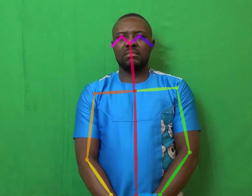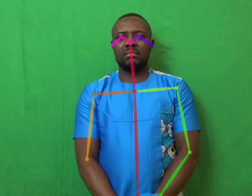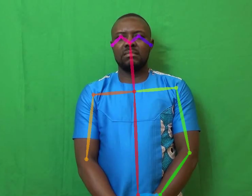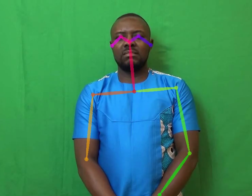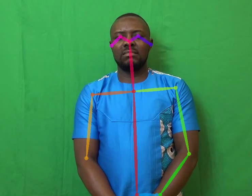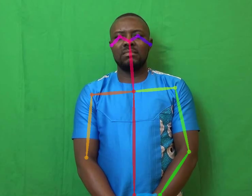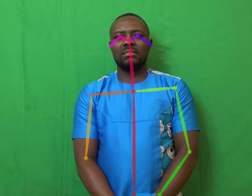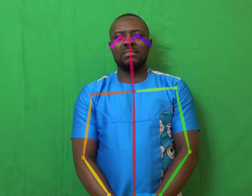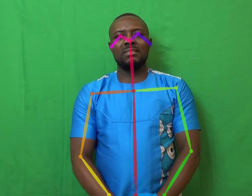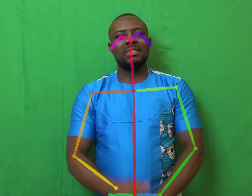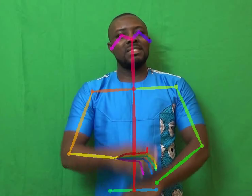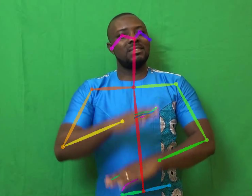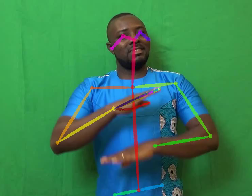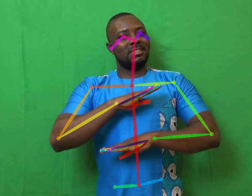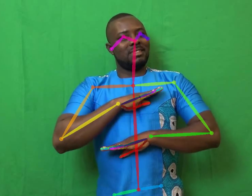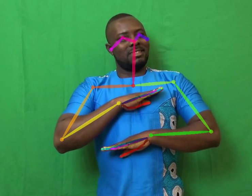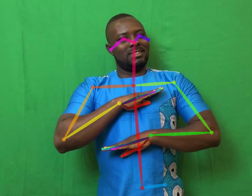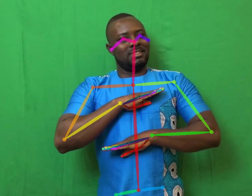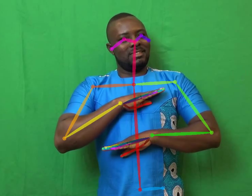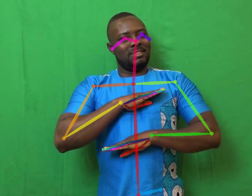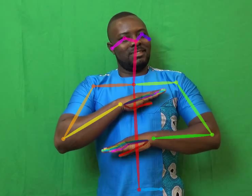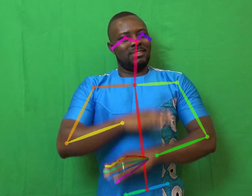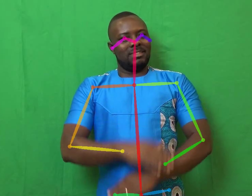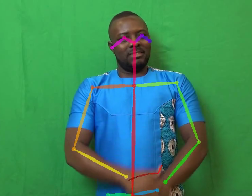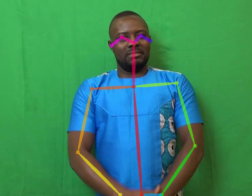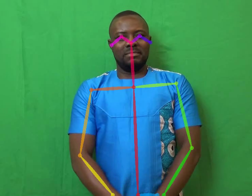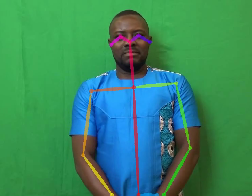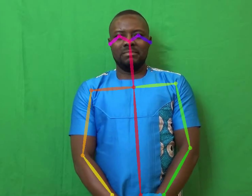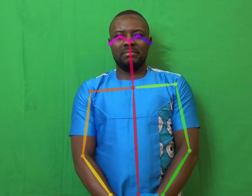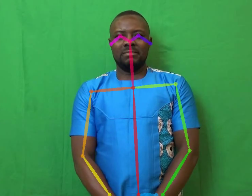satisfied